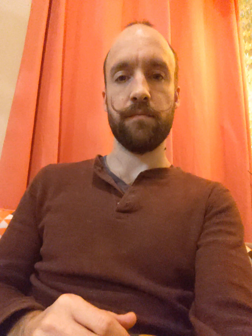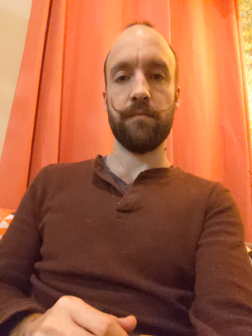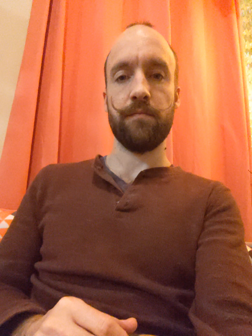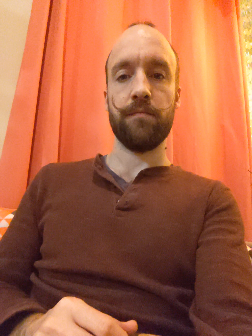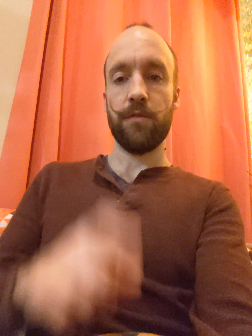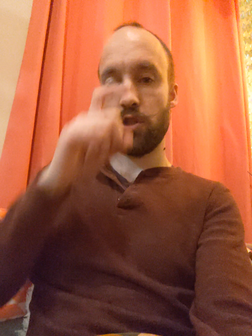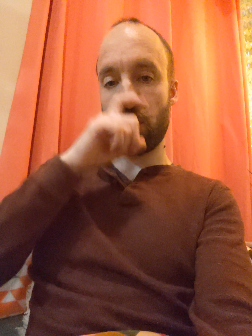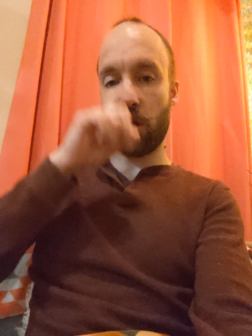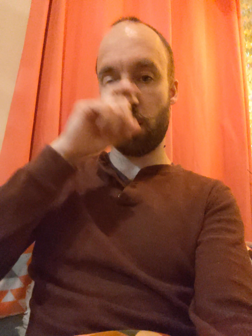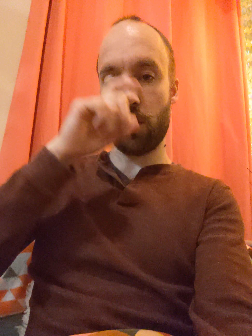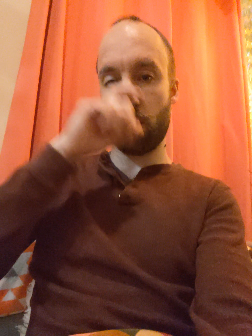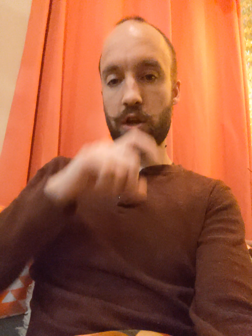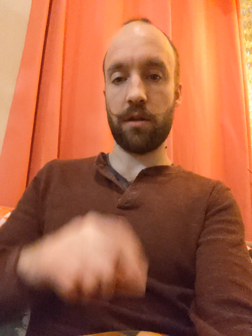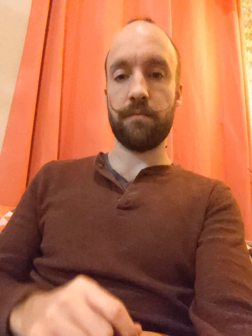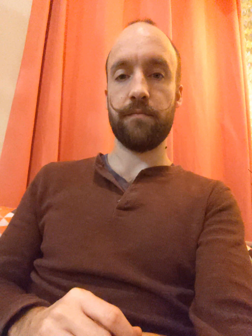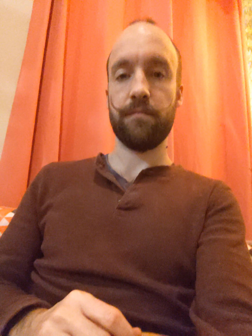doll